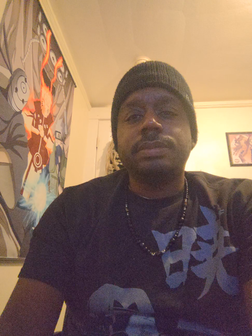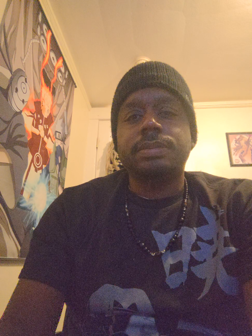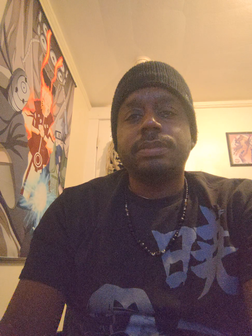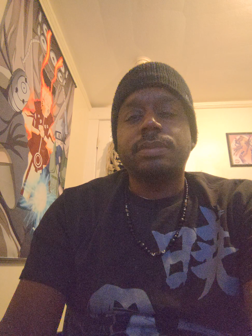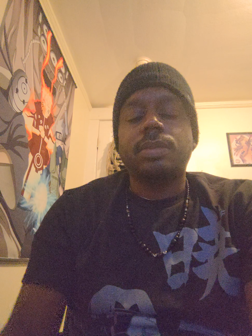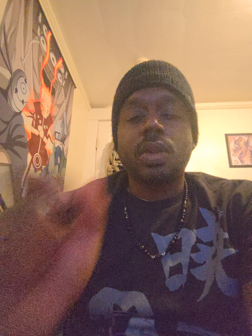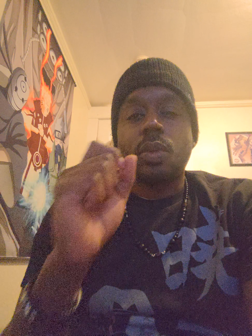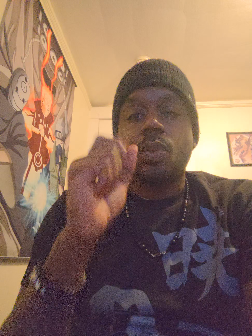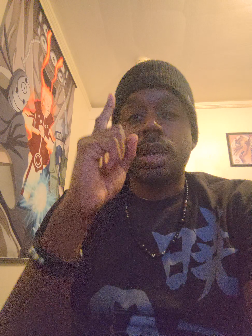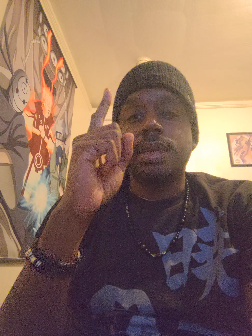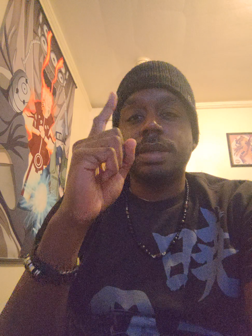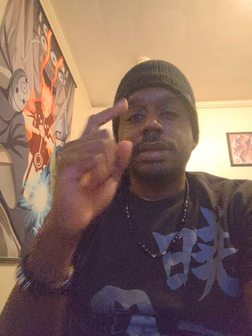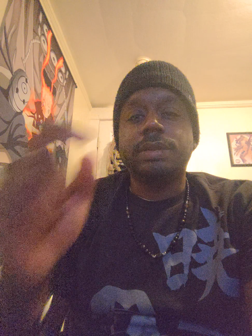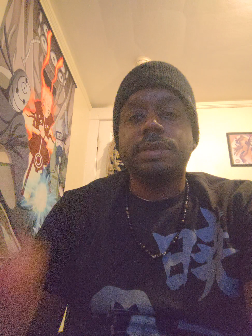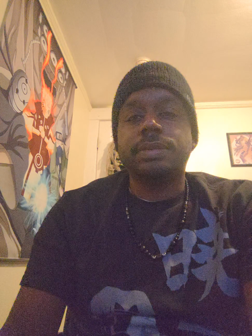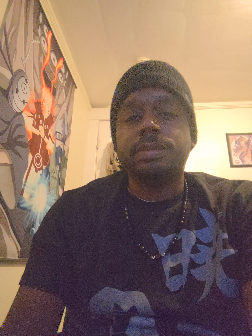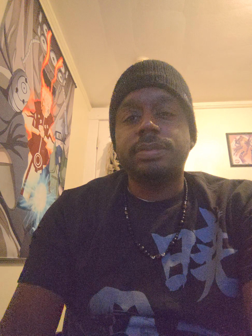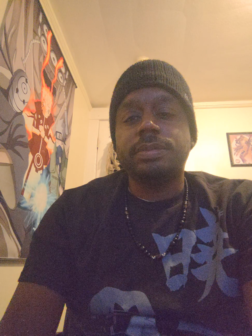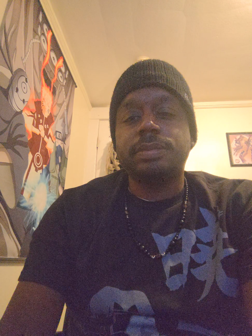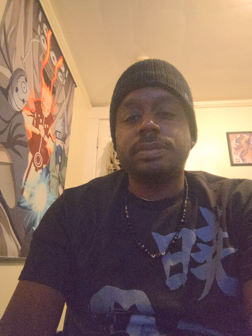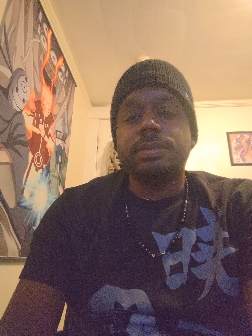wake